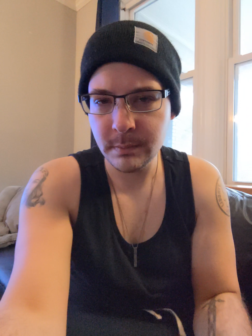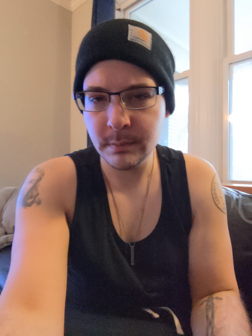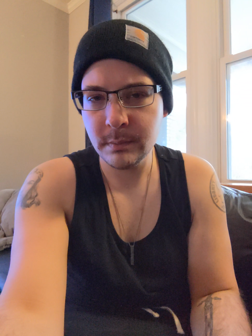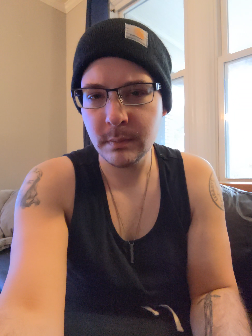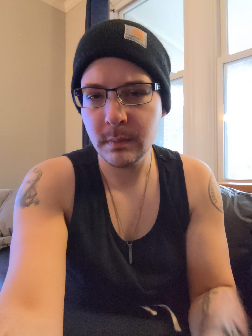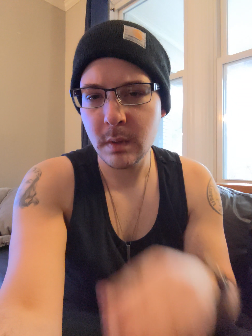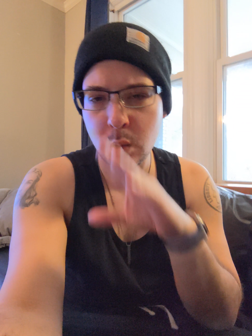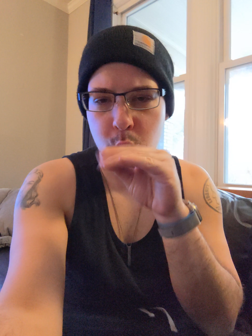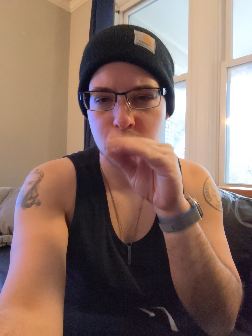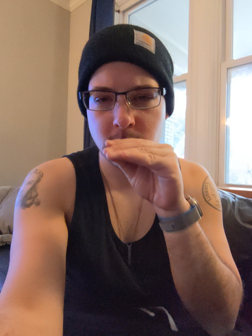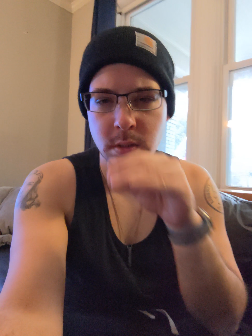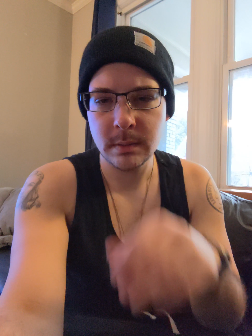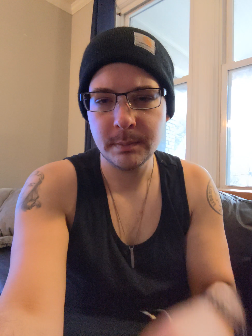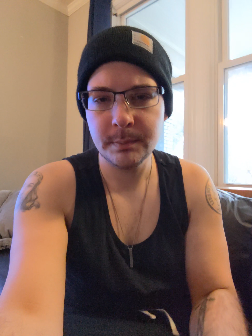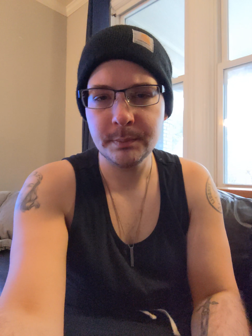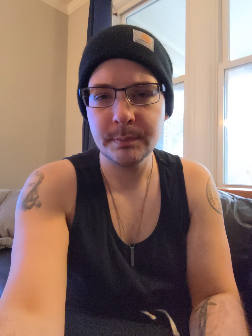goose